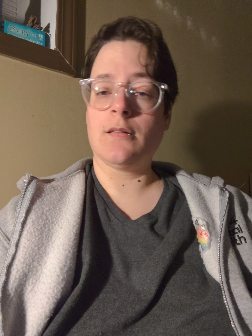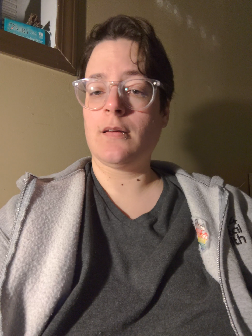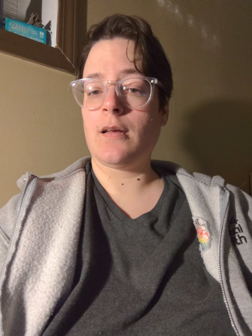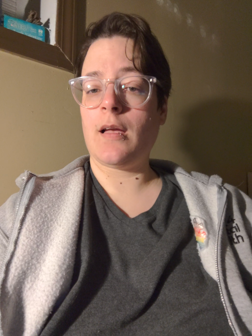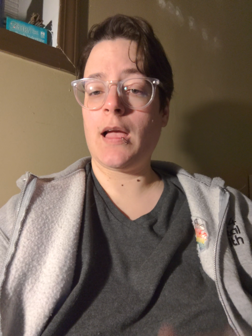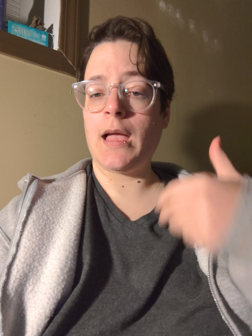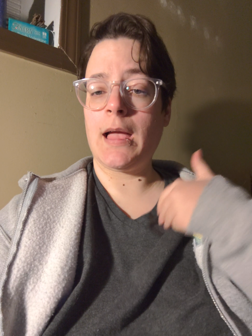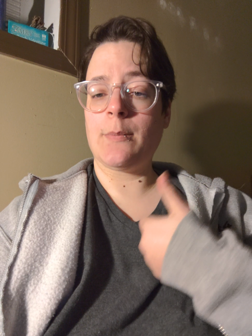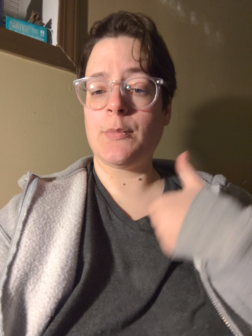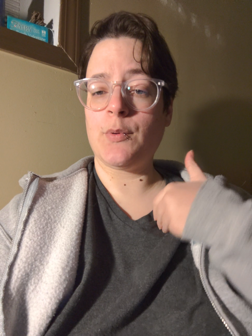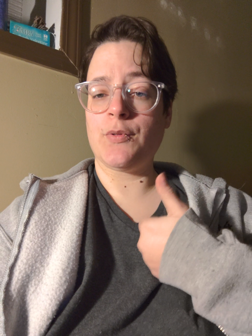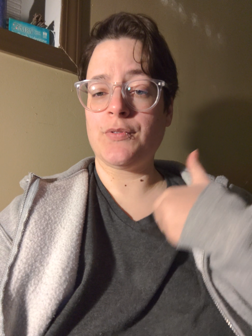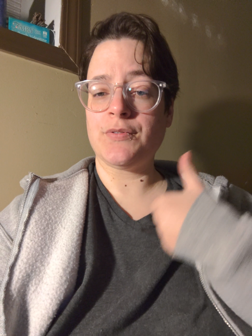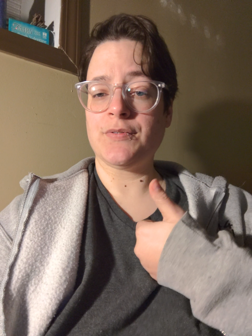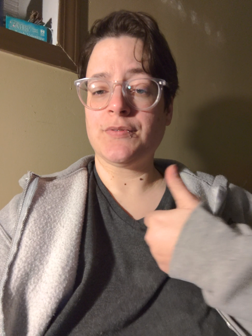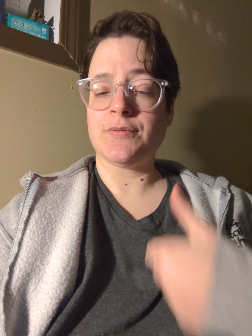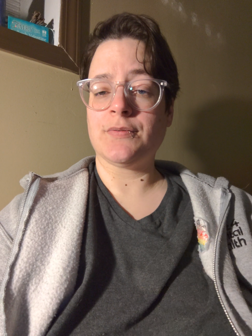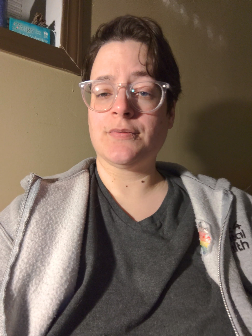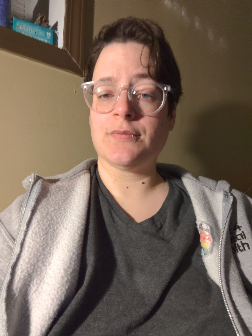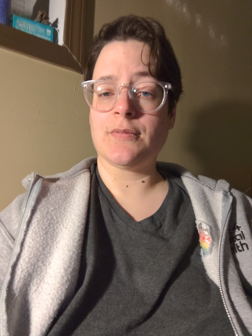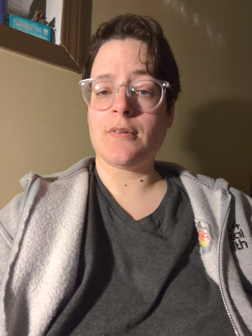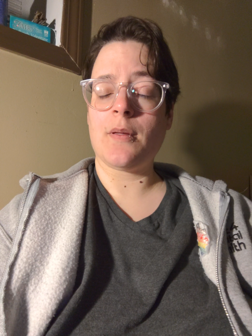animal